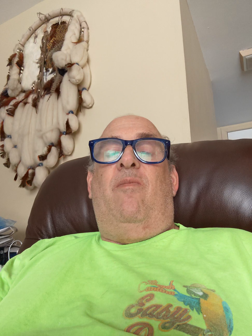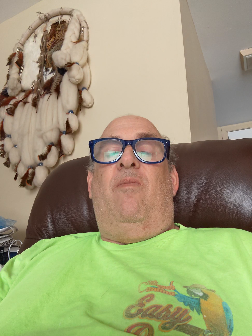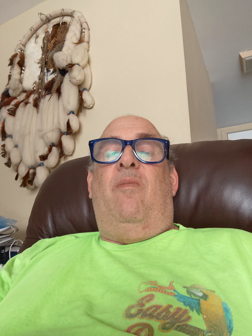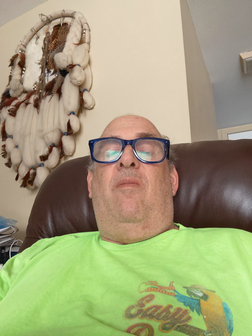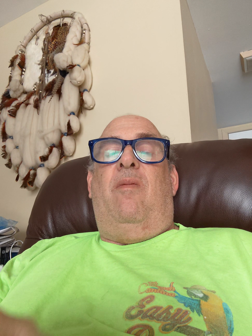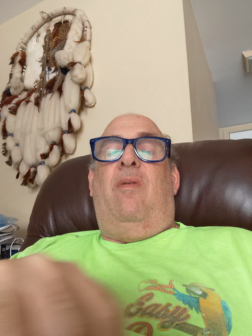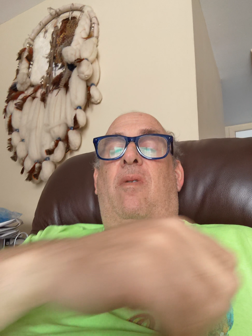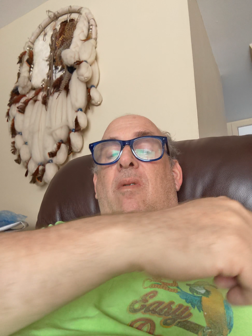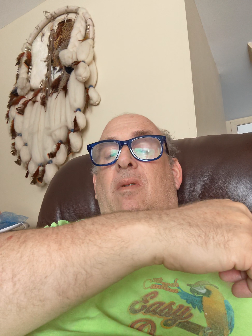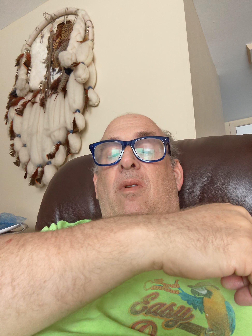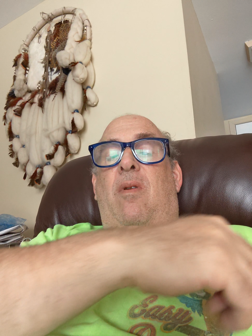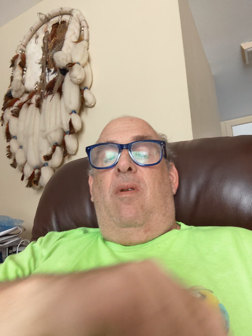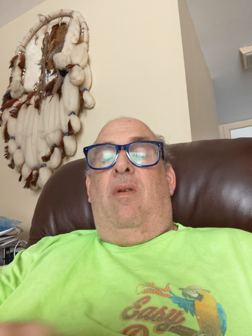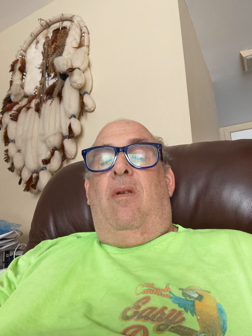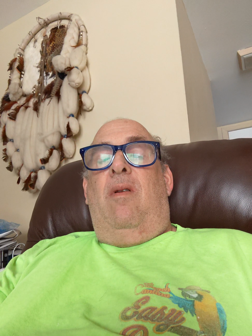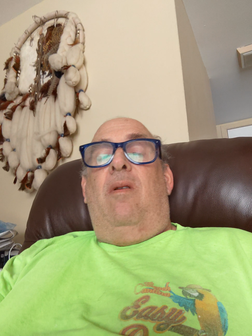arm